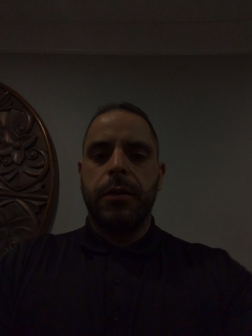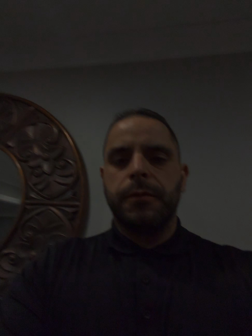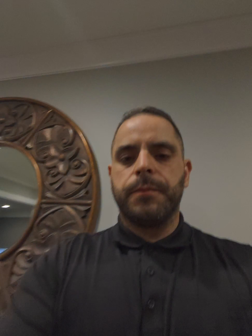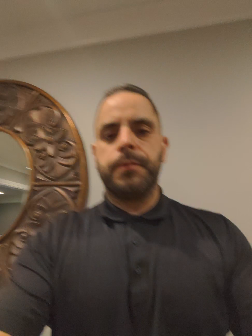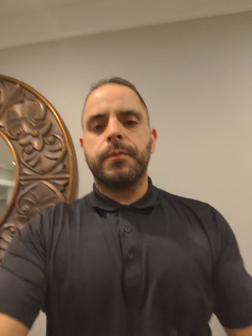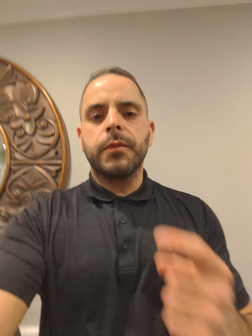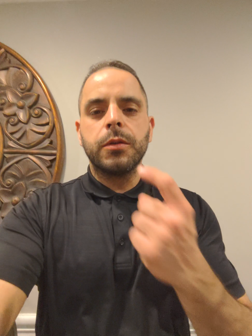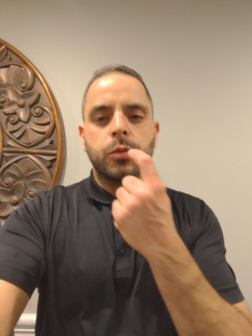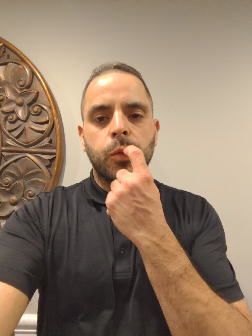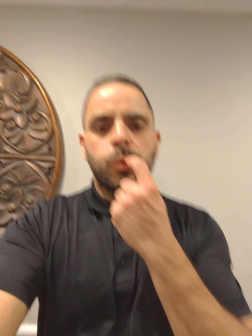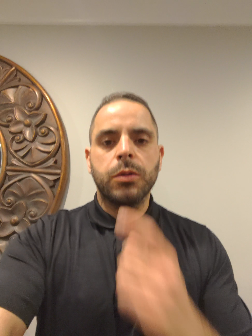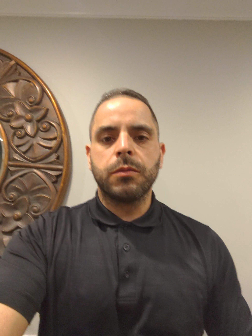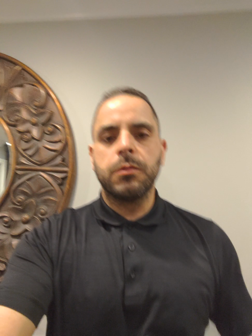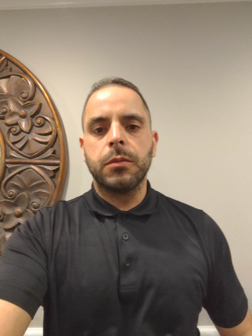tooth